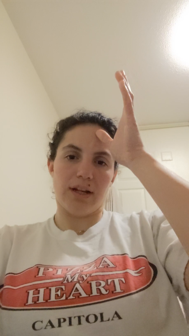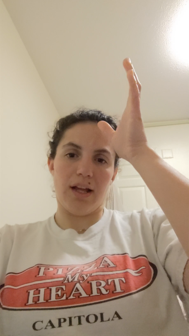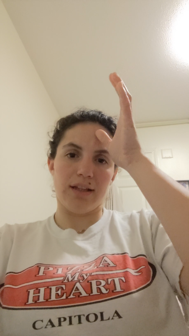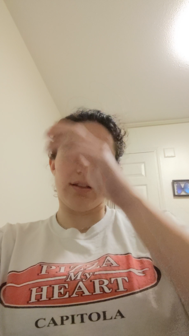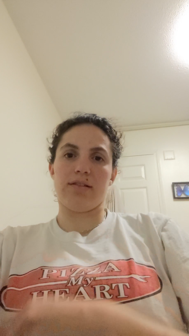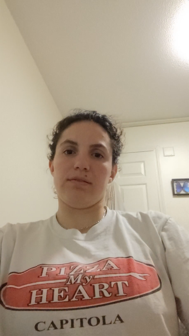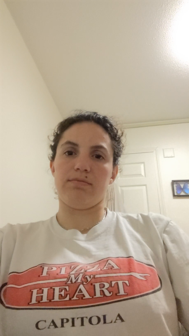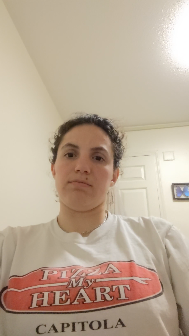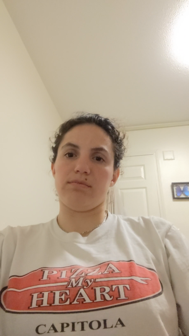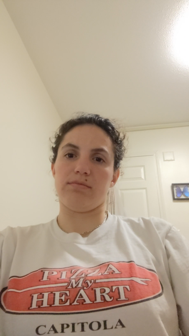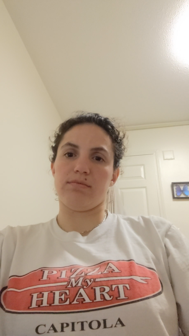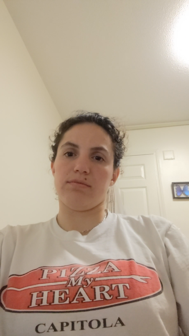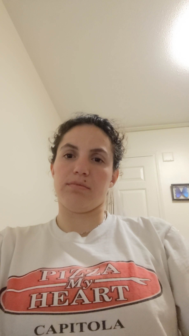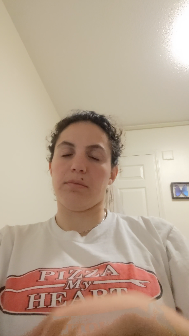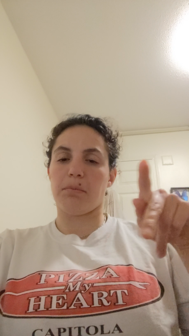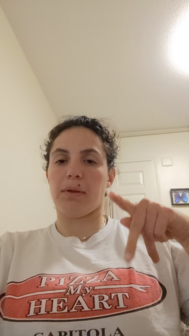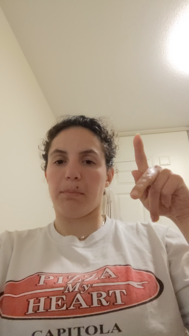people